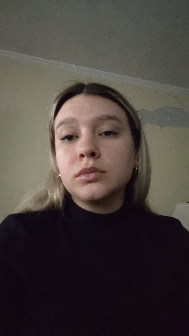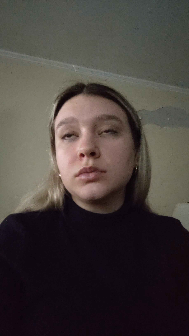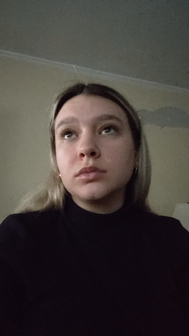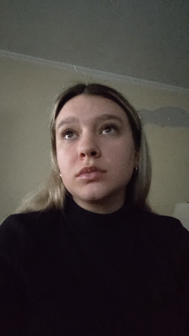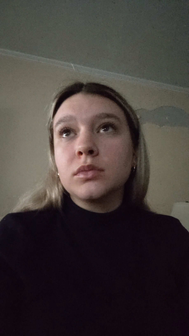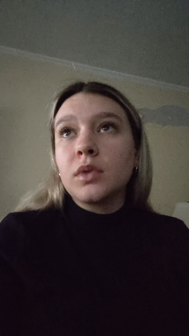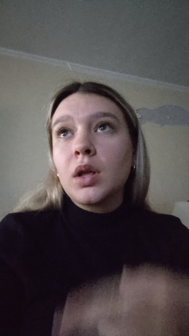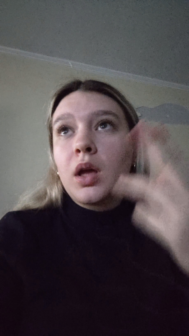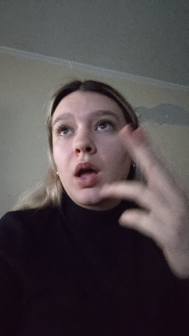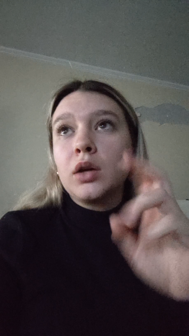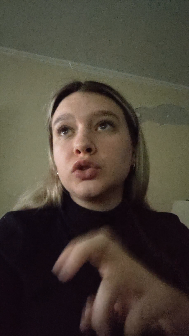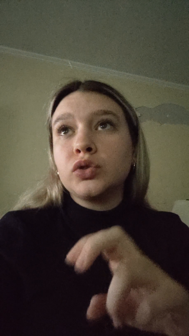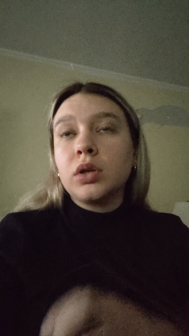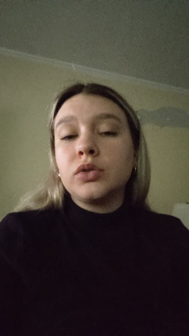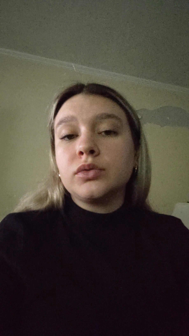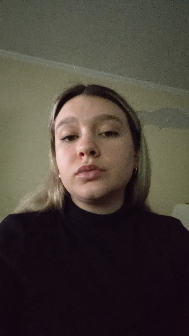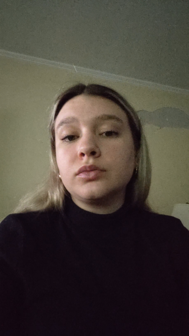high chair